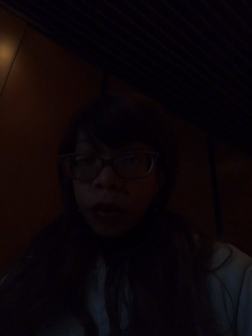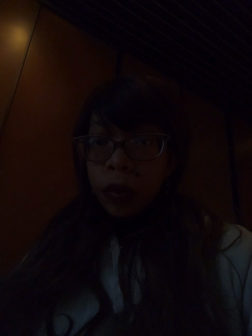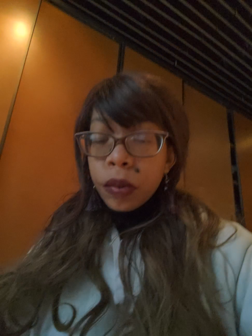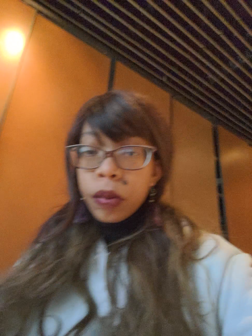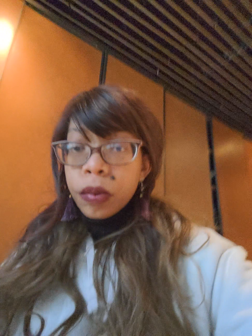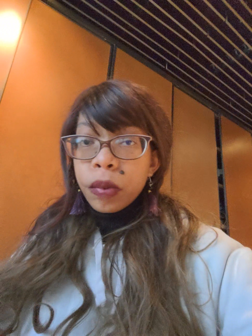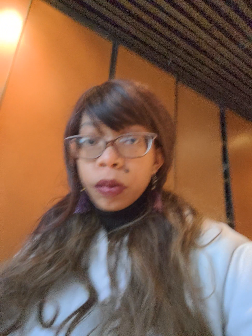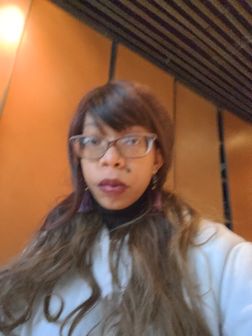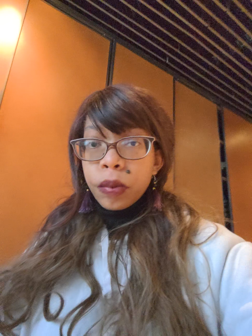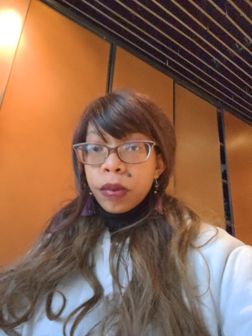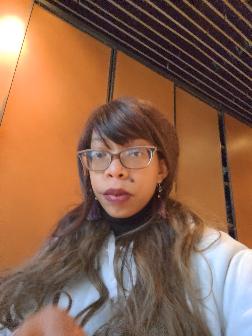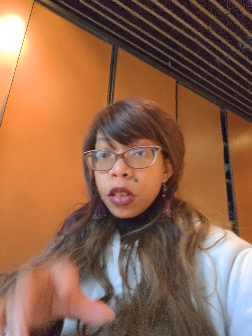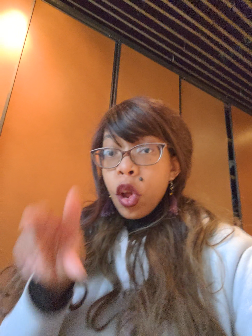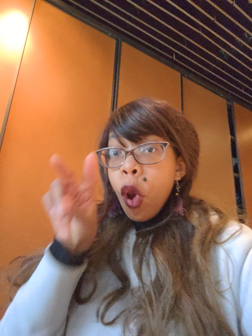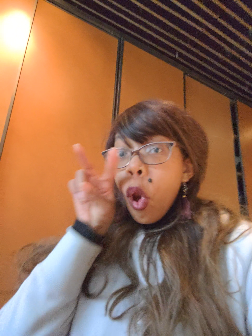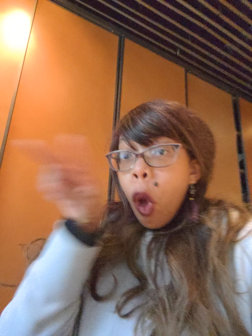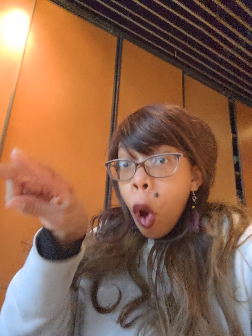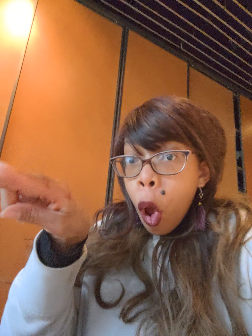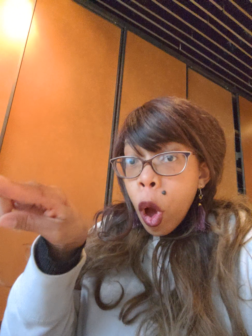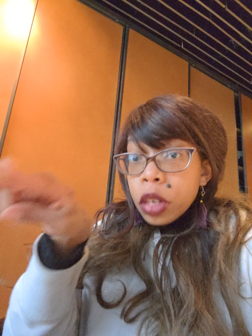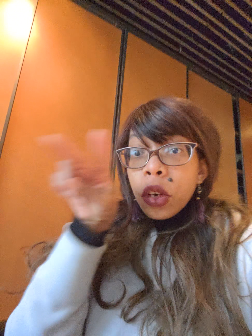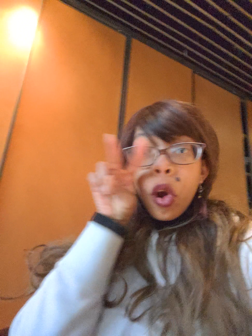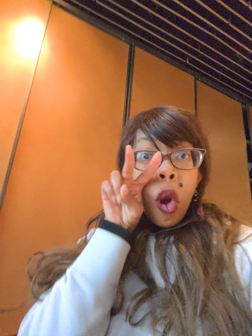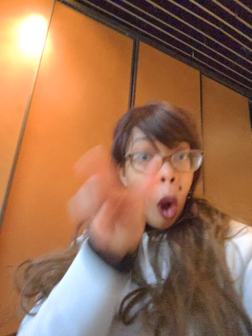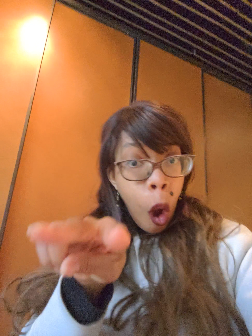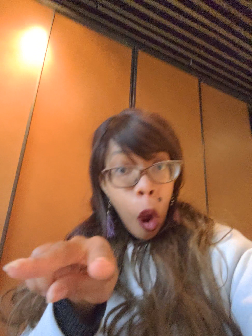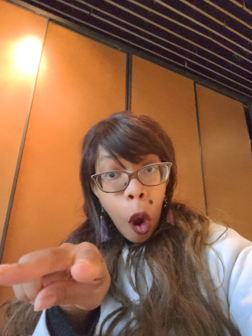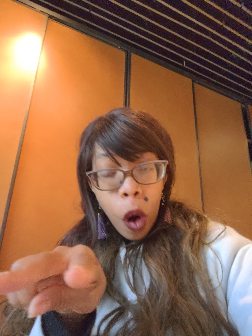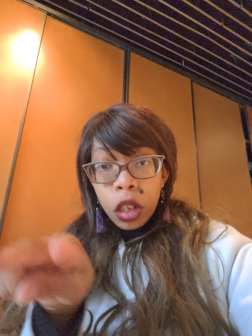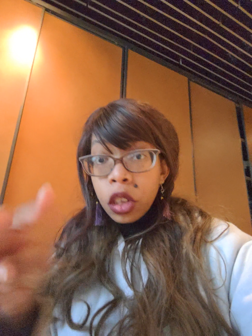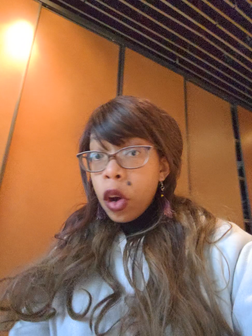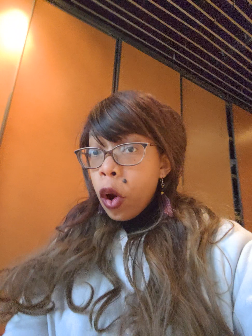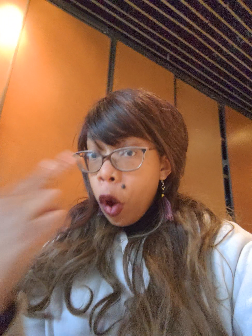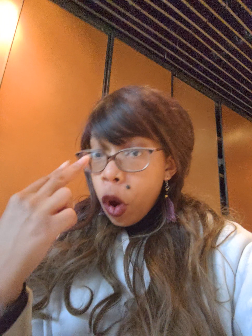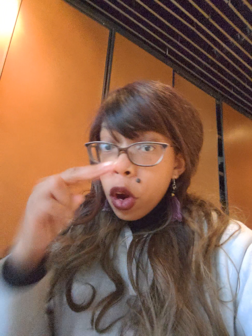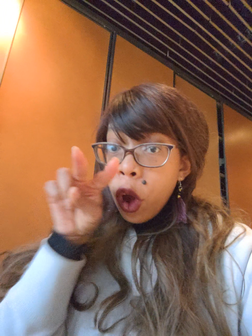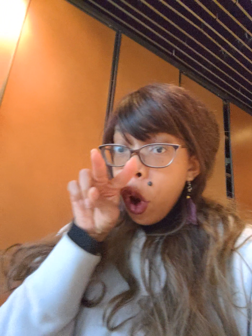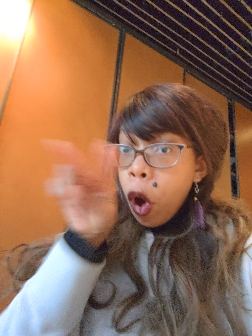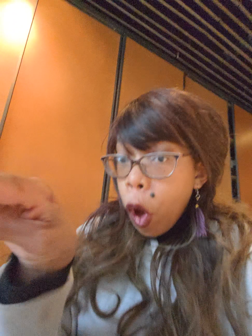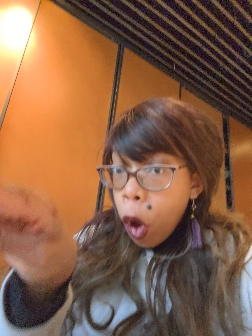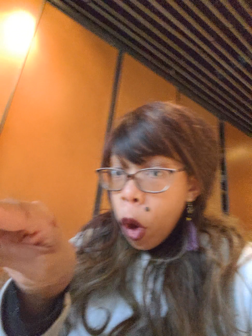look